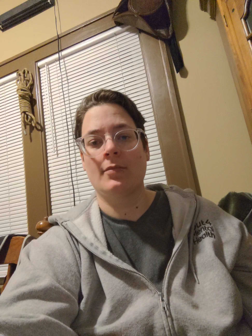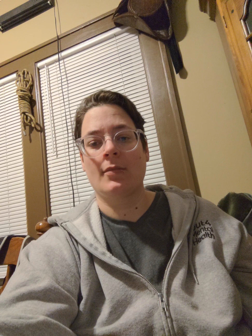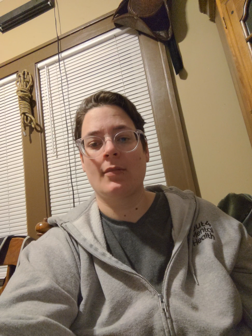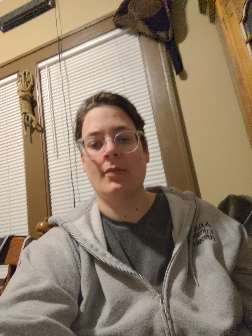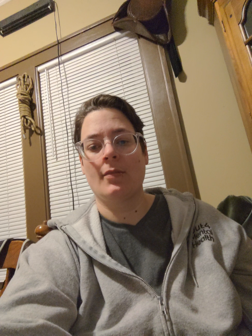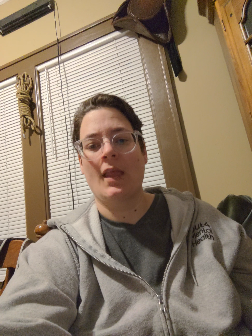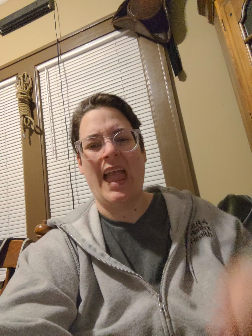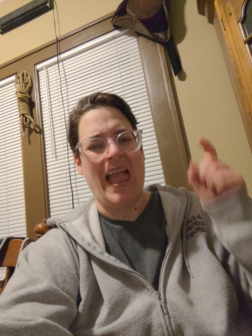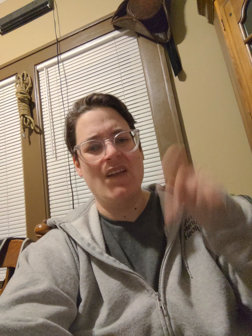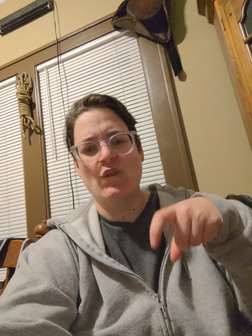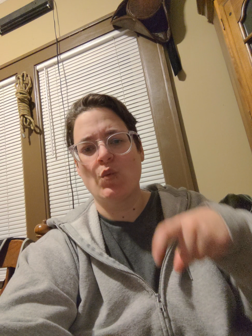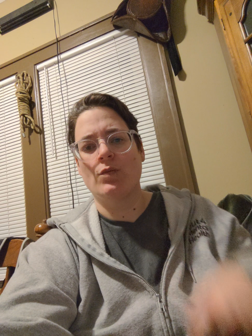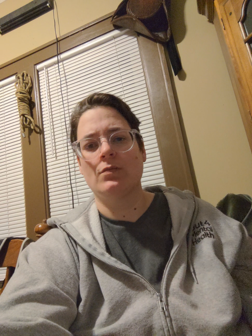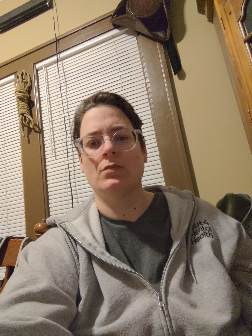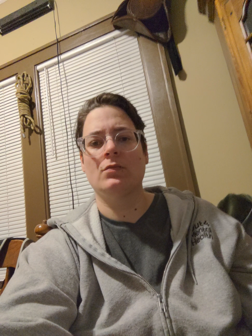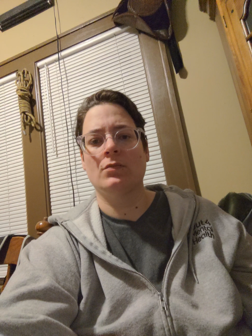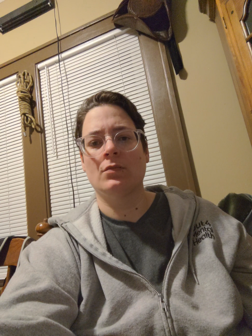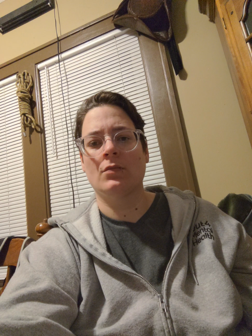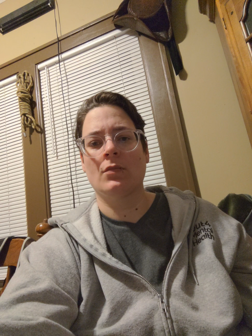have to